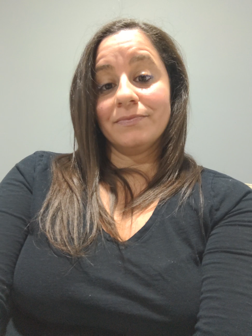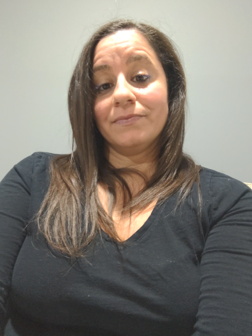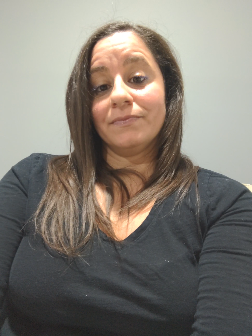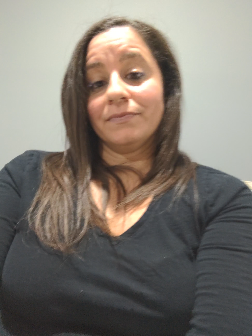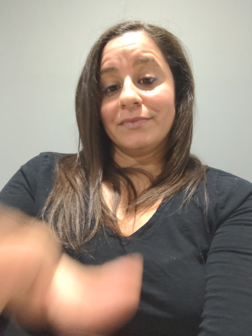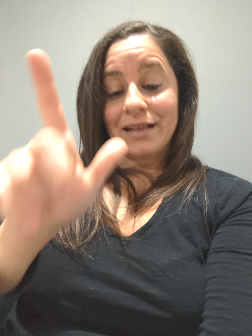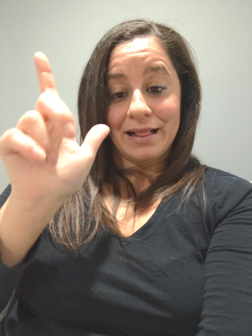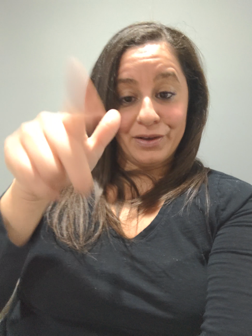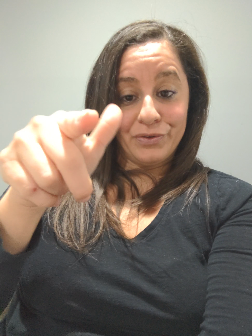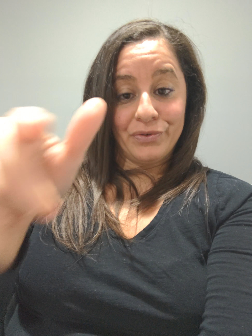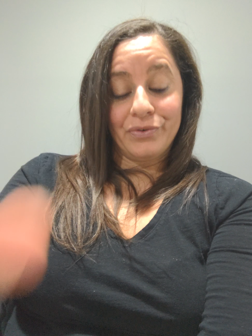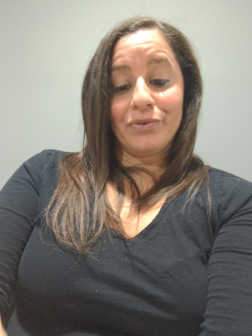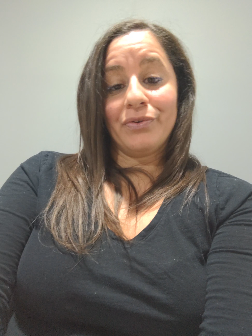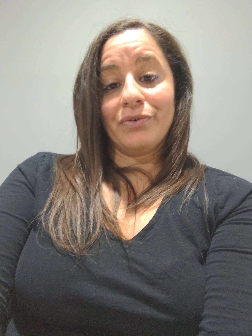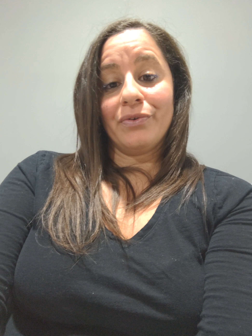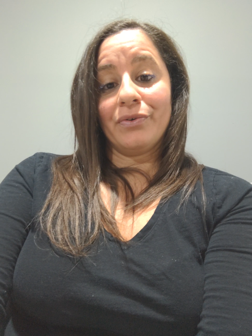later